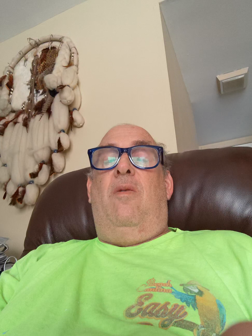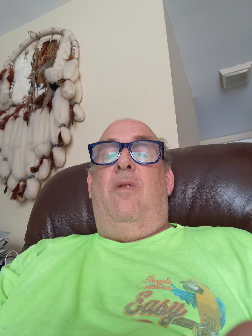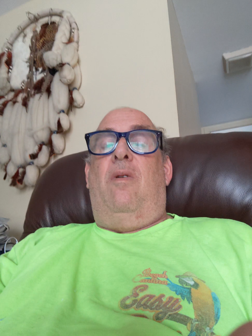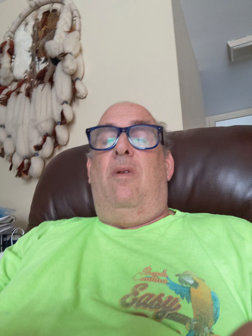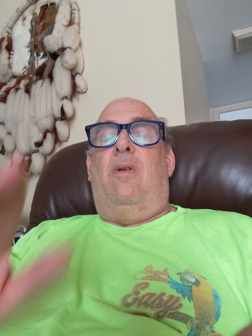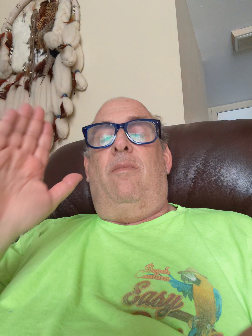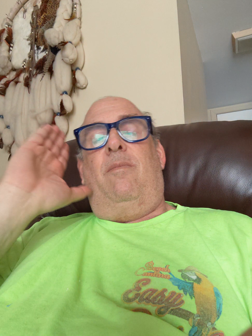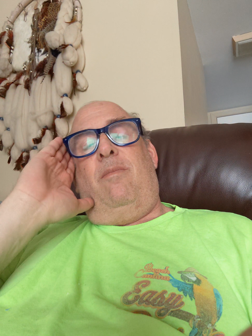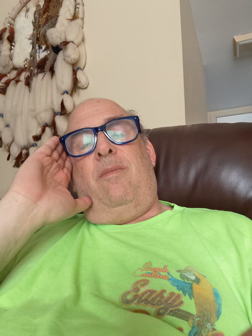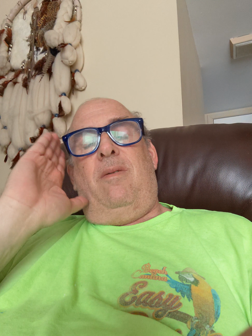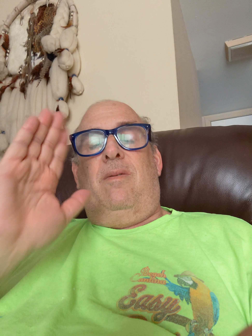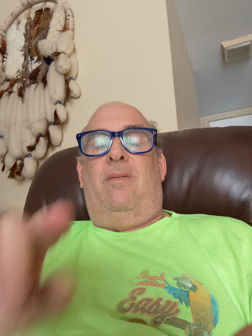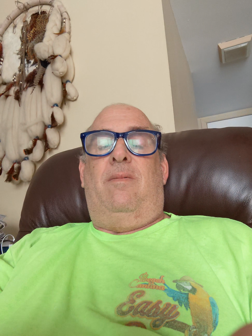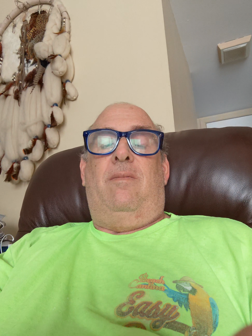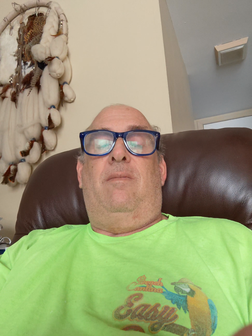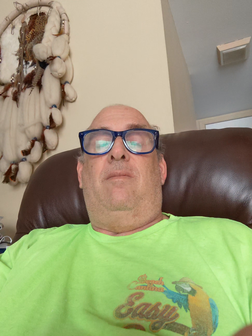bed